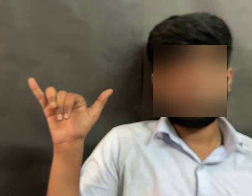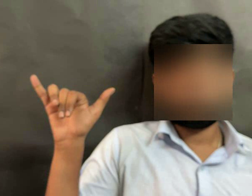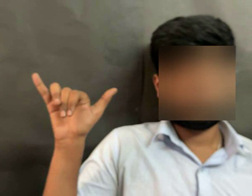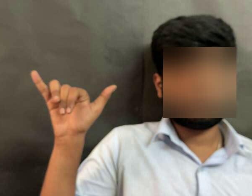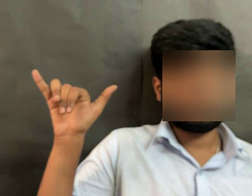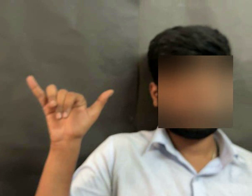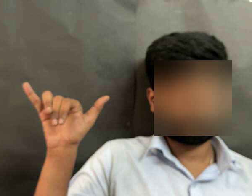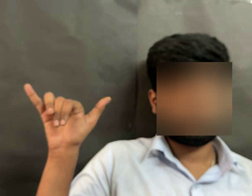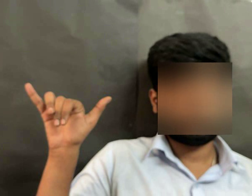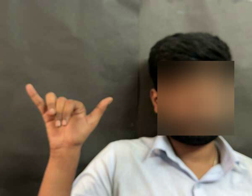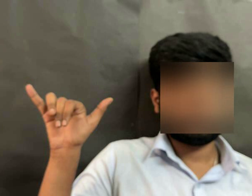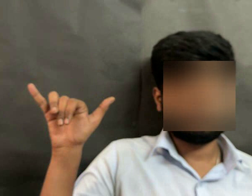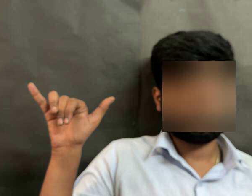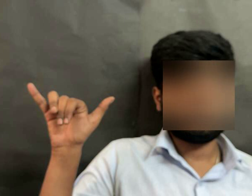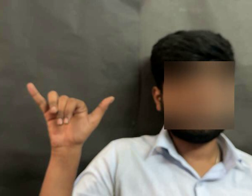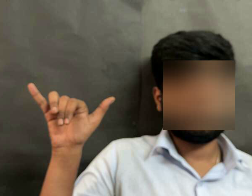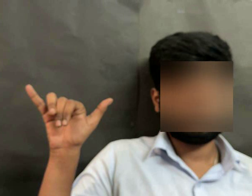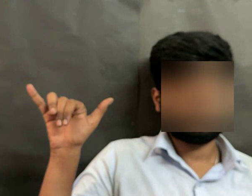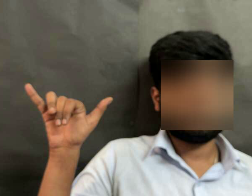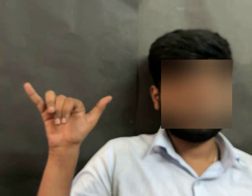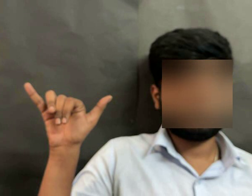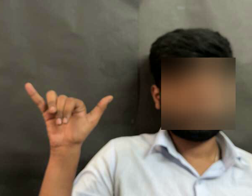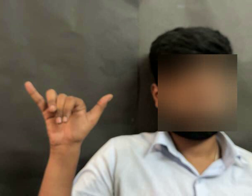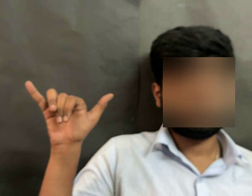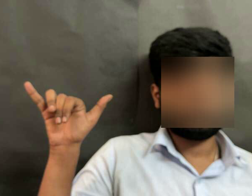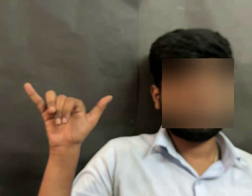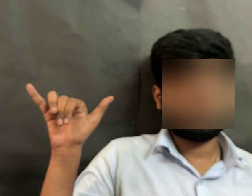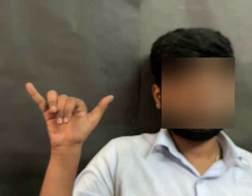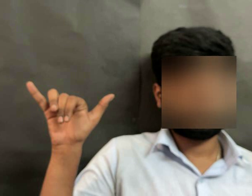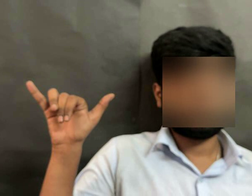Y